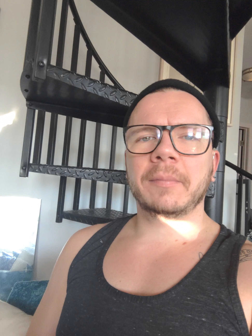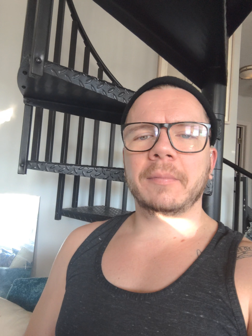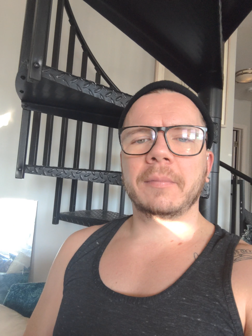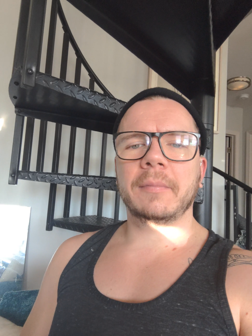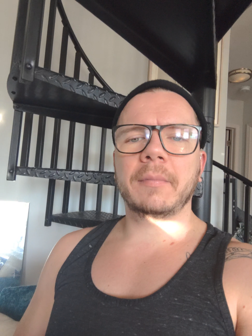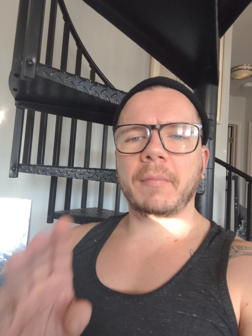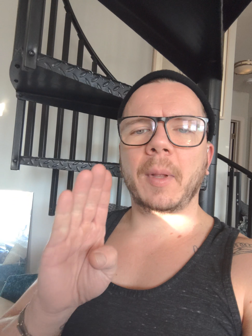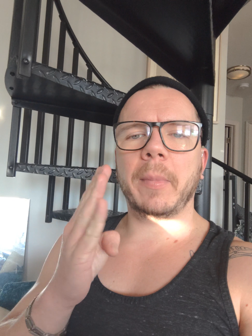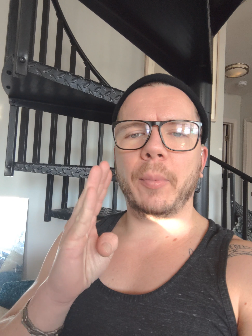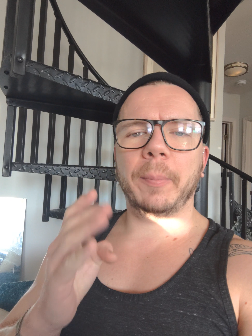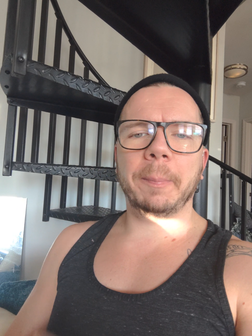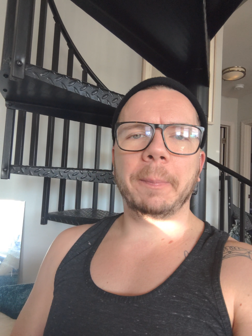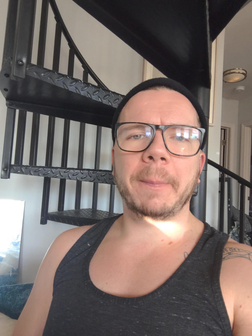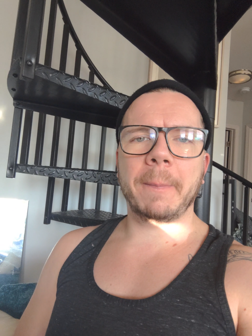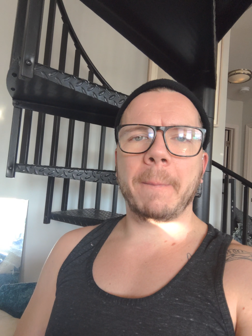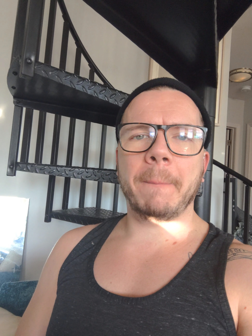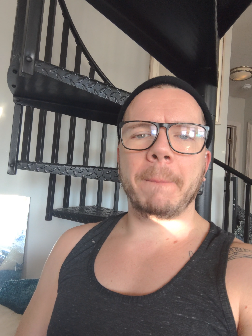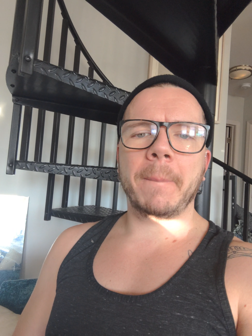blue